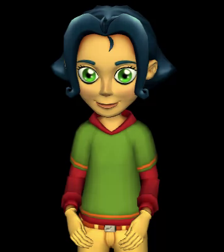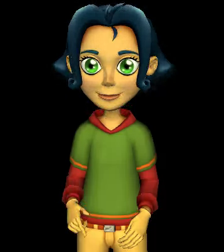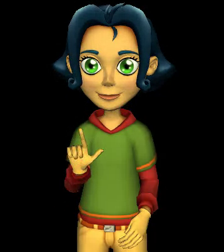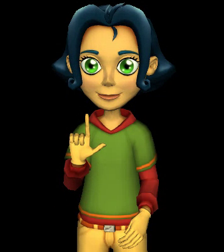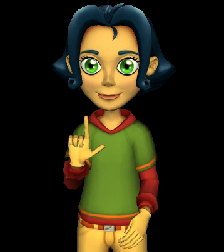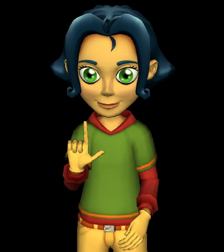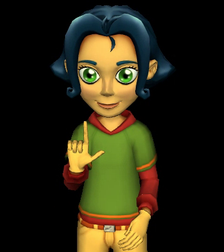2